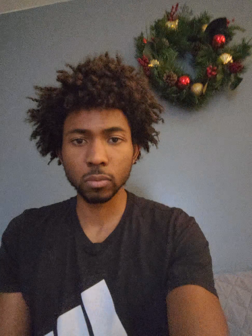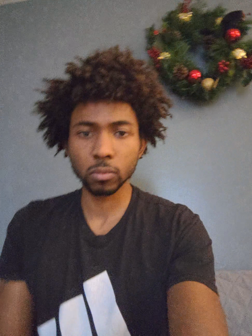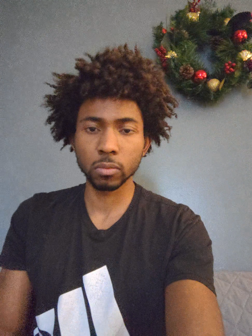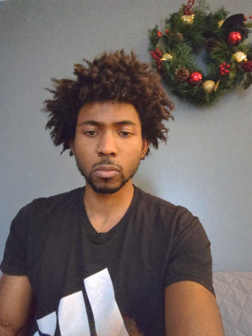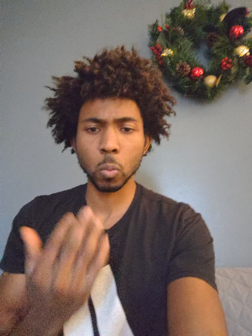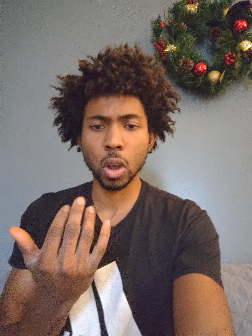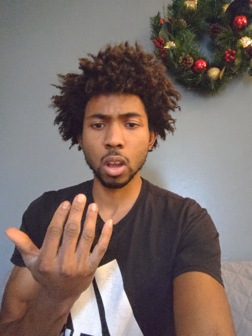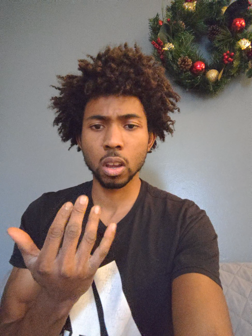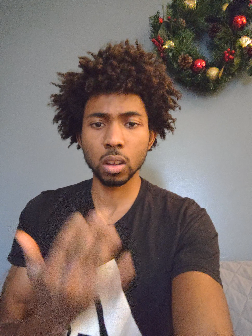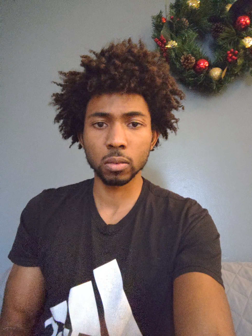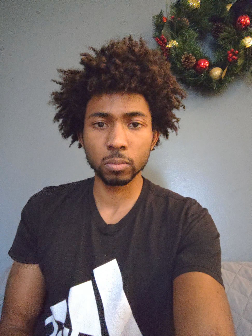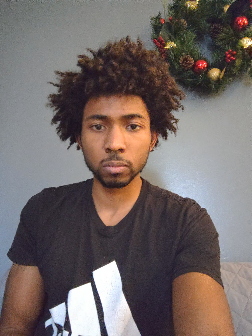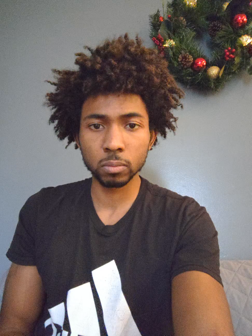wait